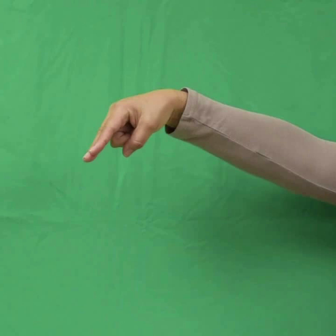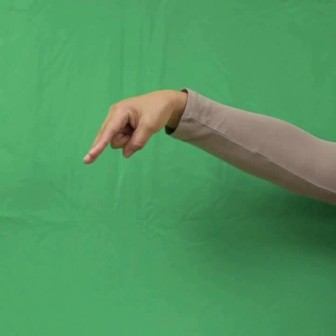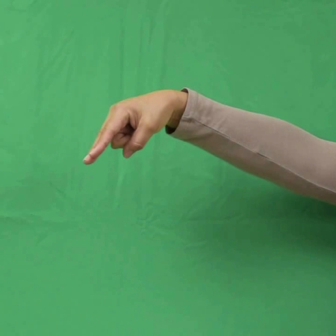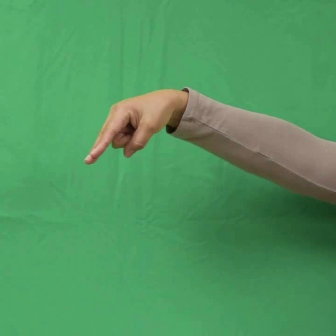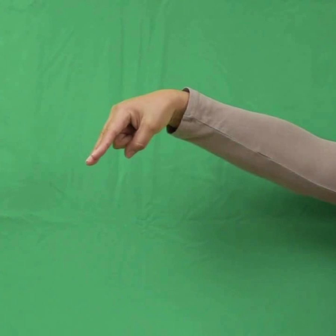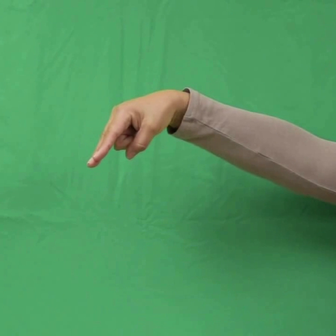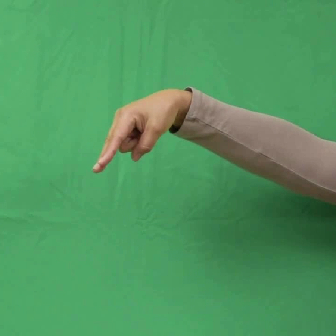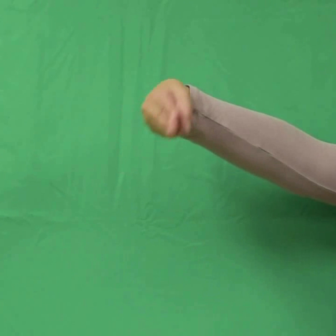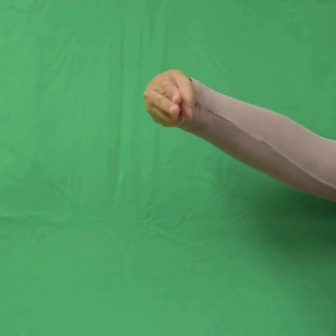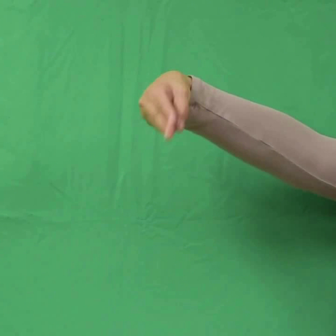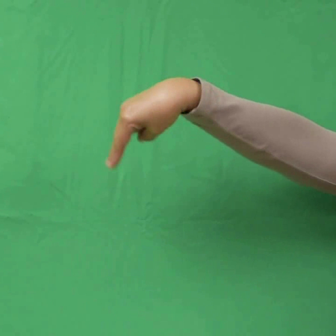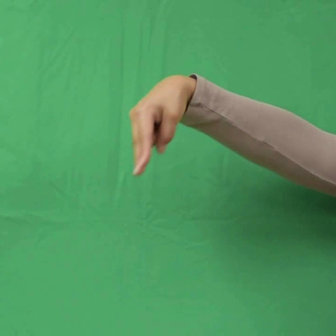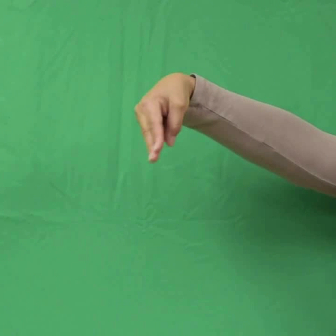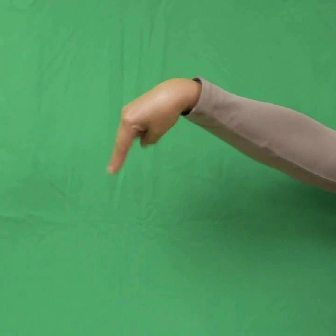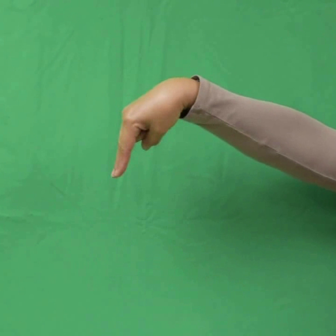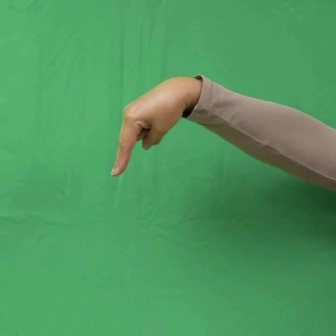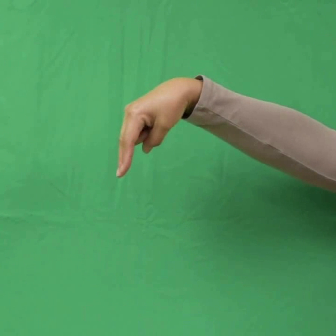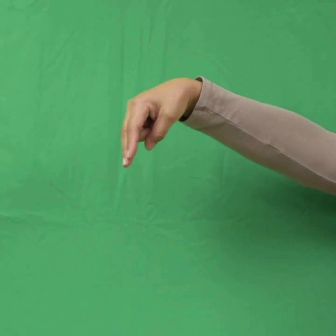Ñ